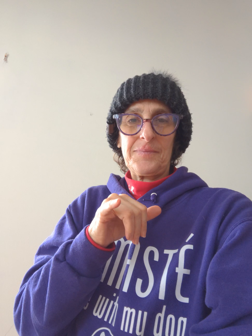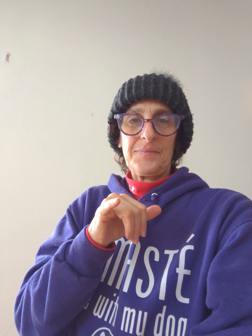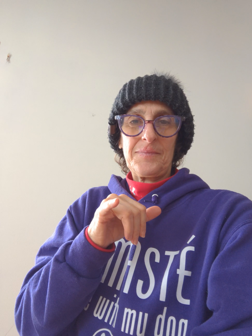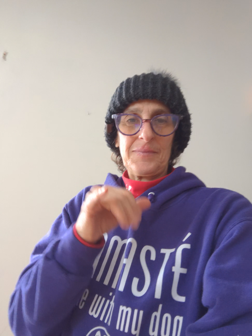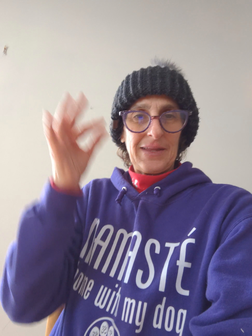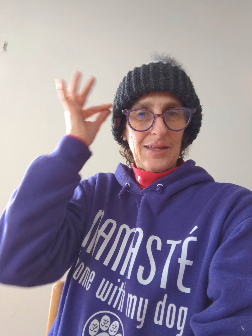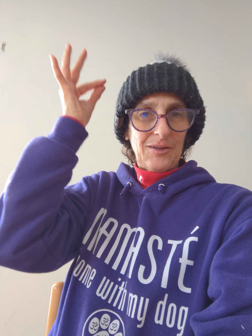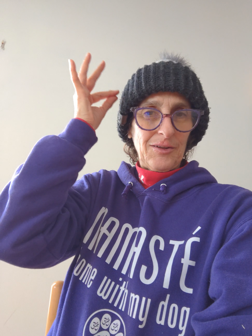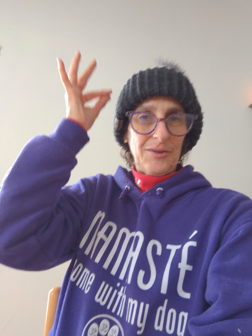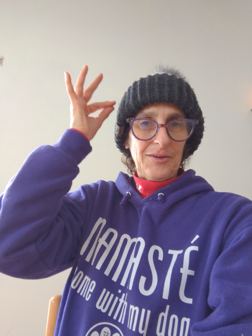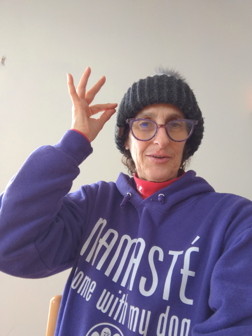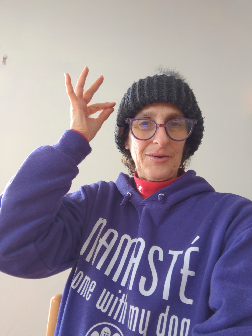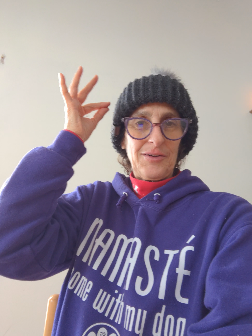hair